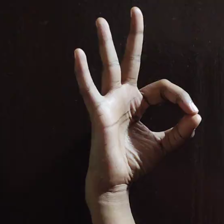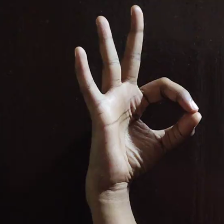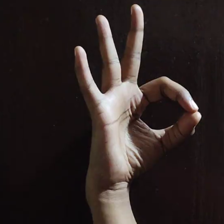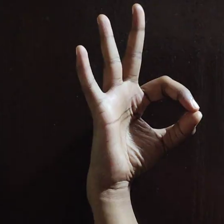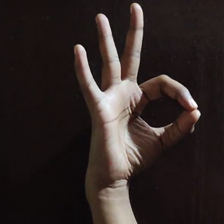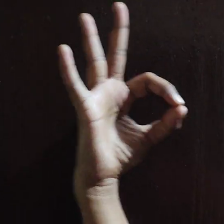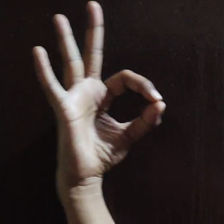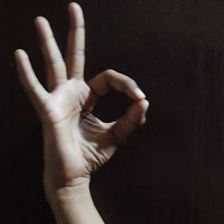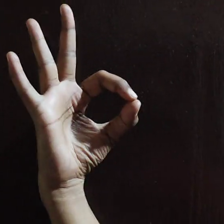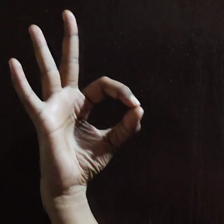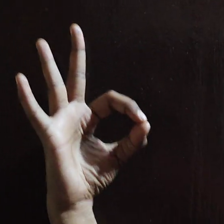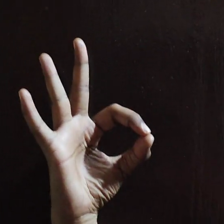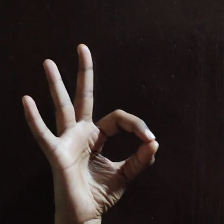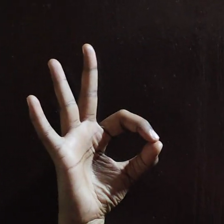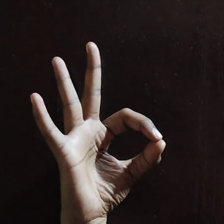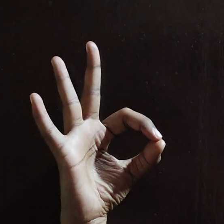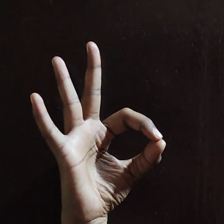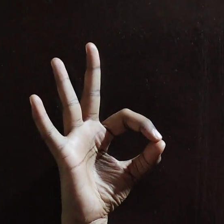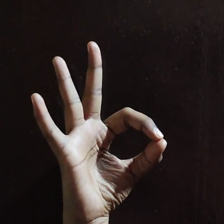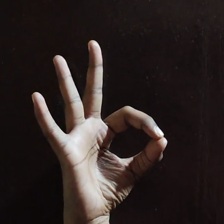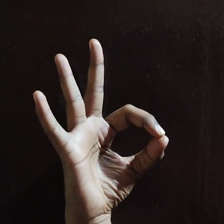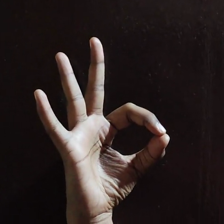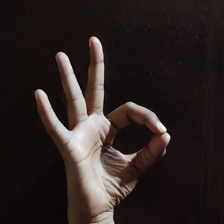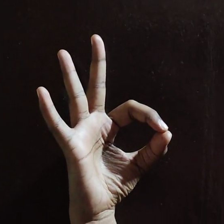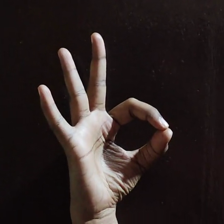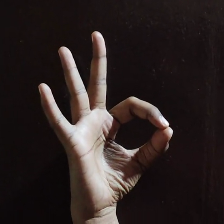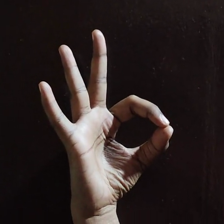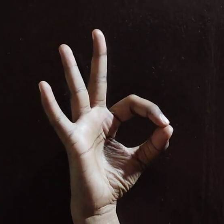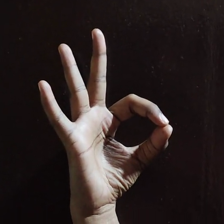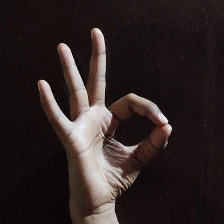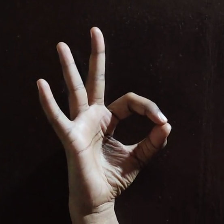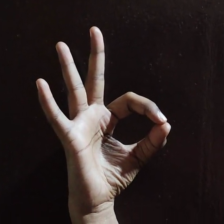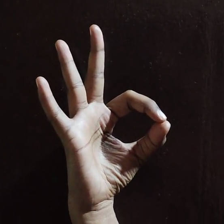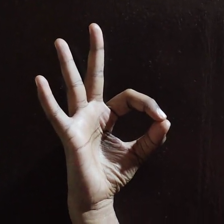ഔ